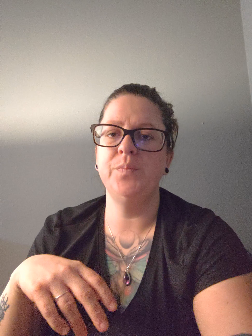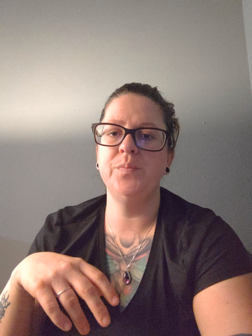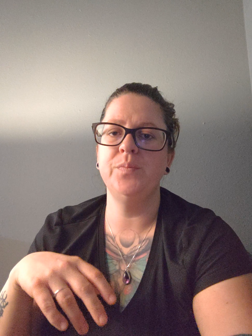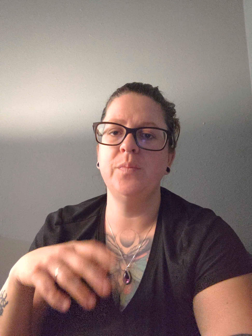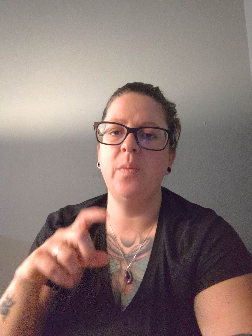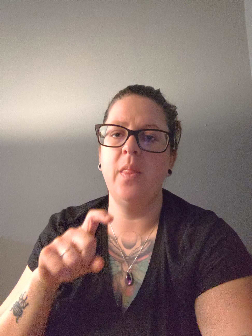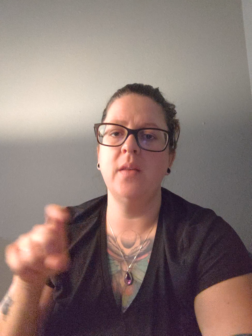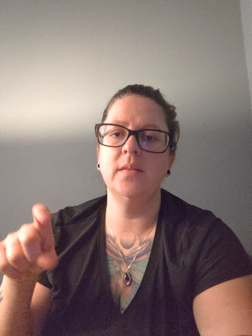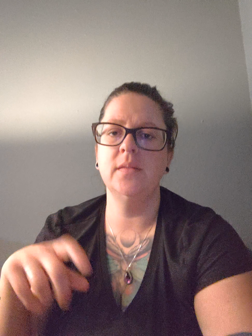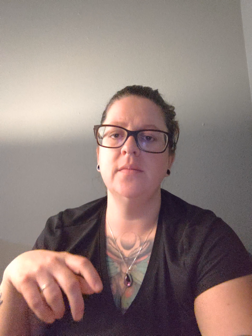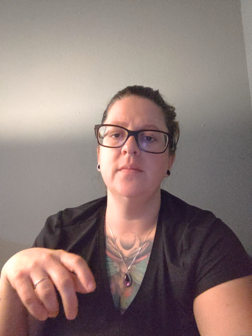closet